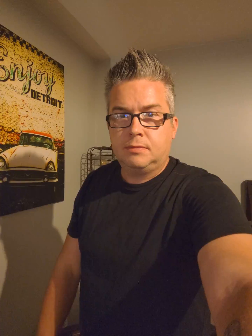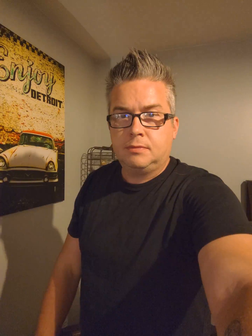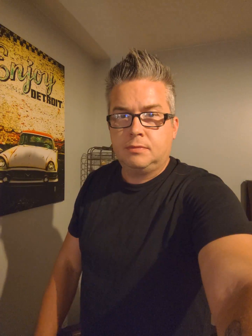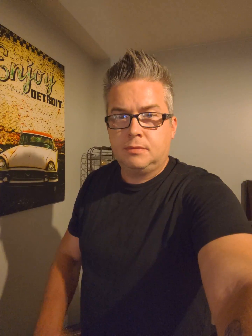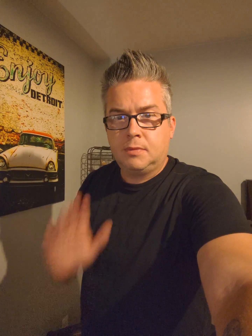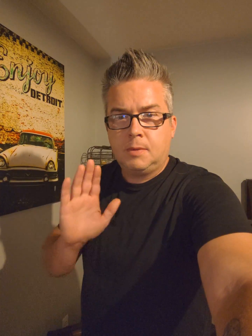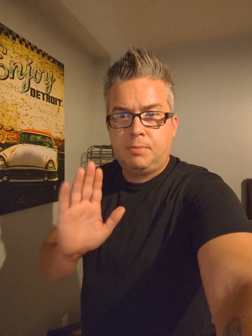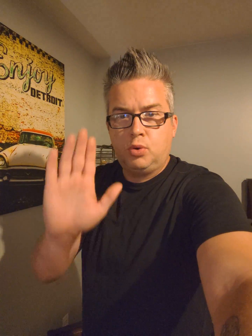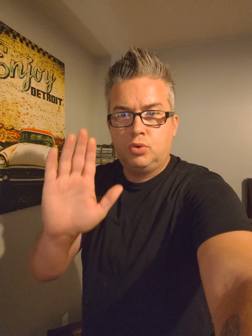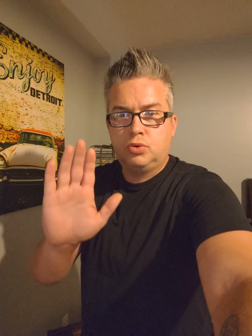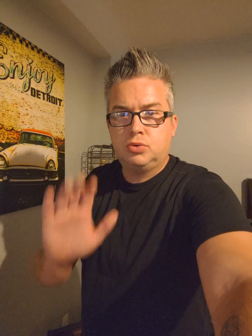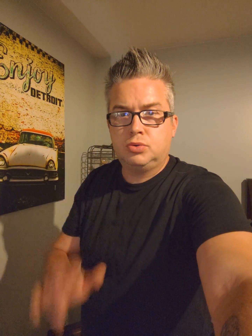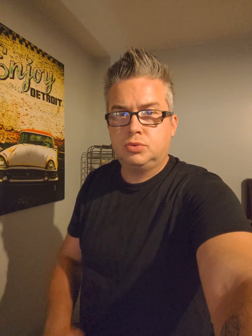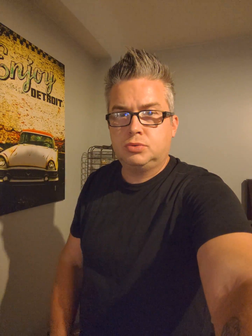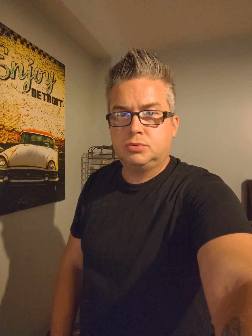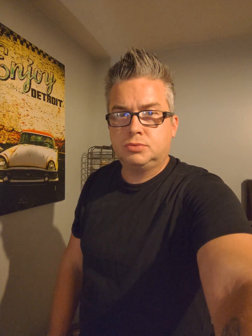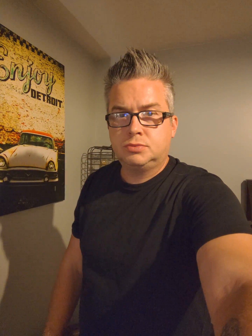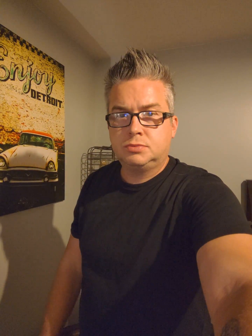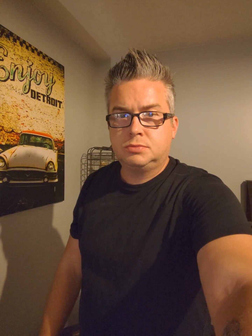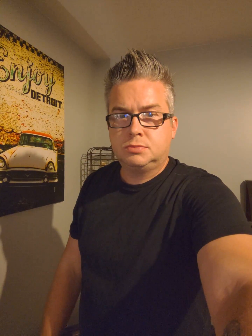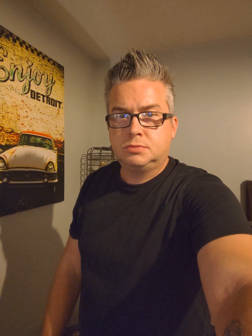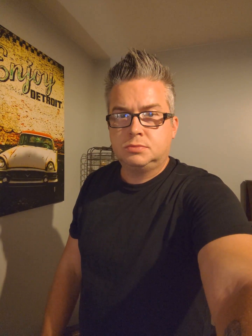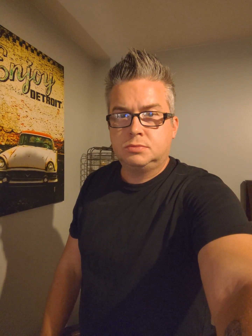push